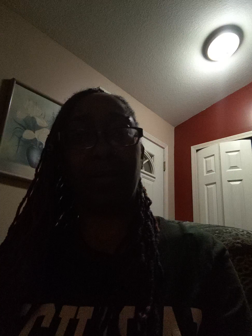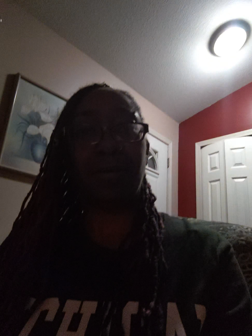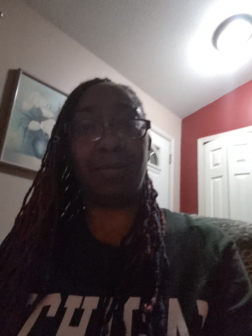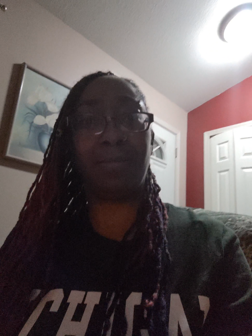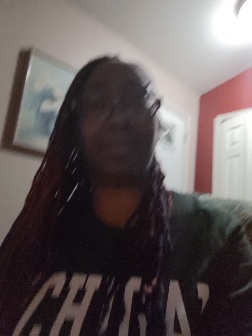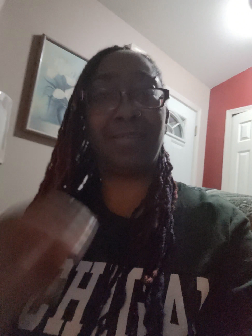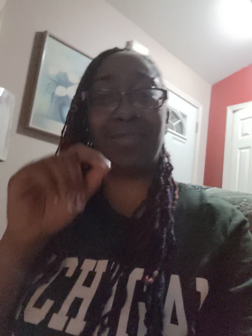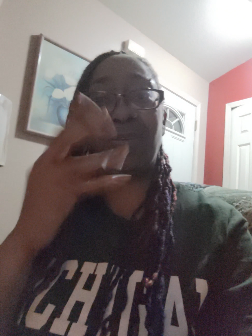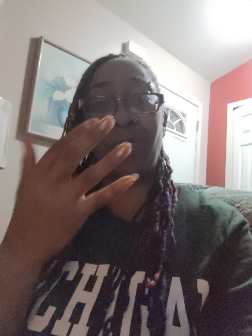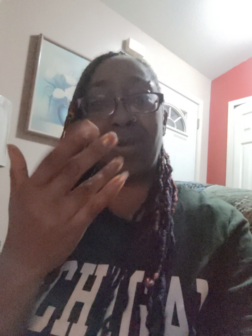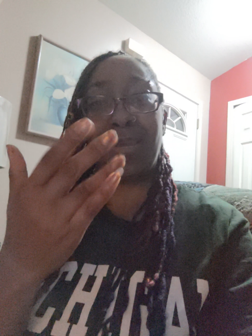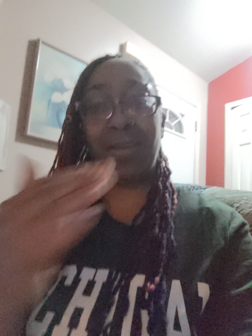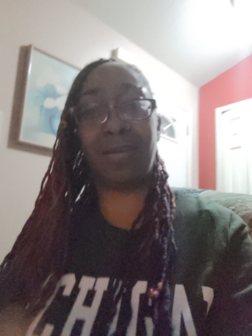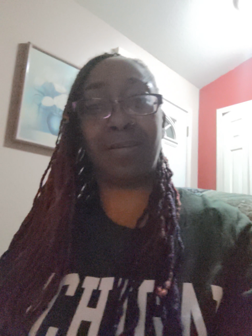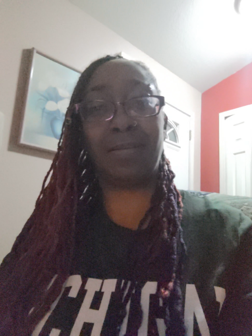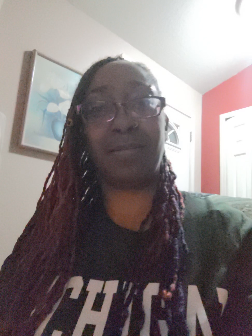wait